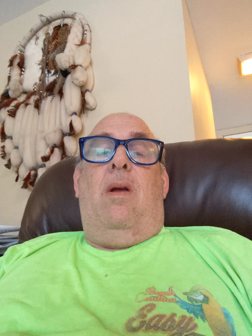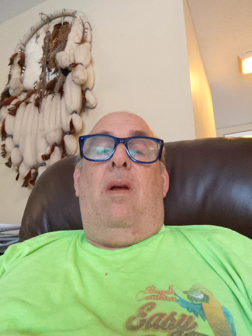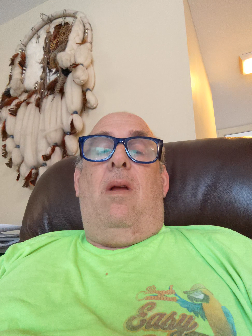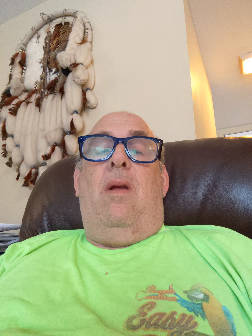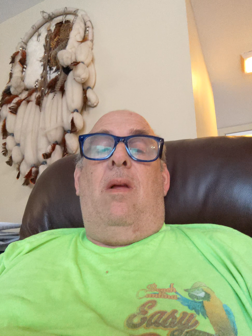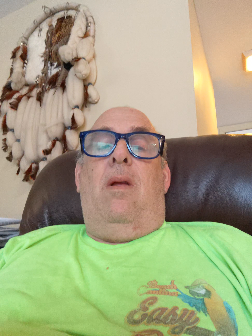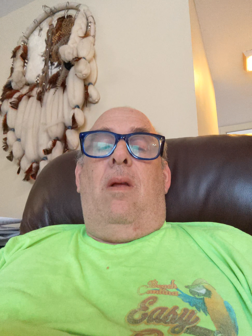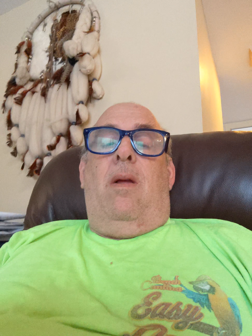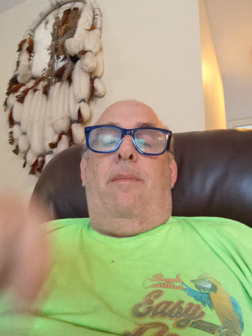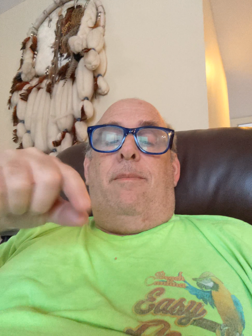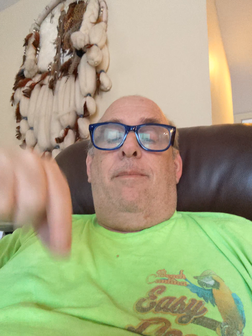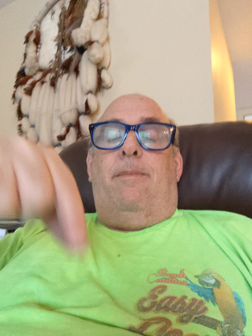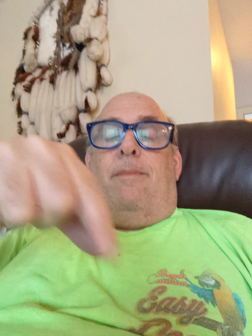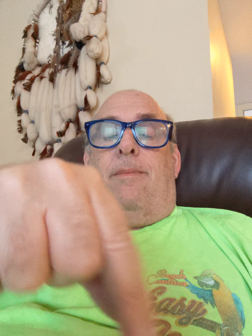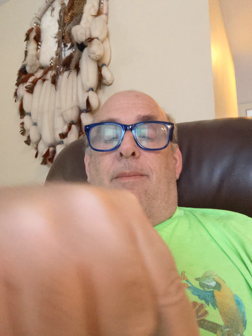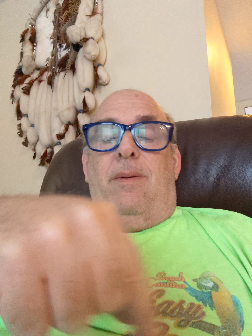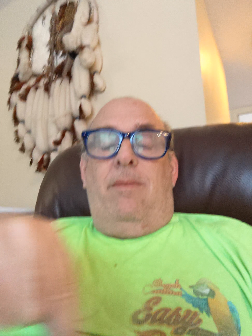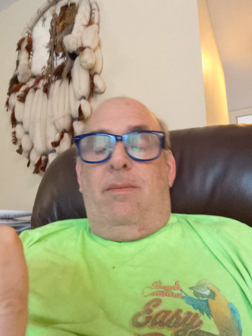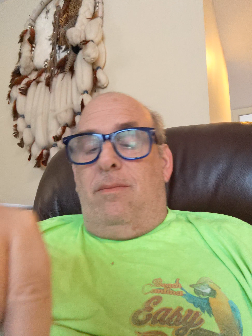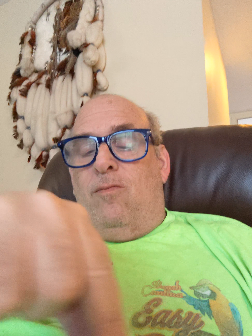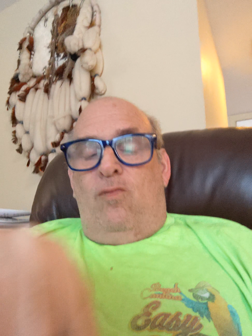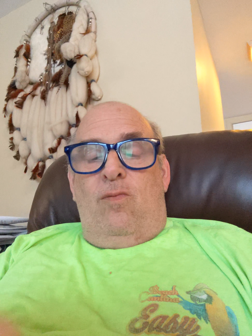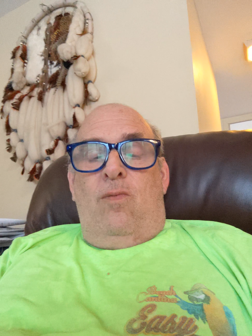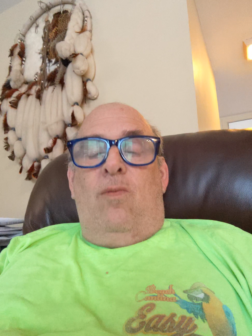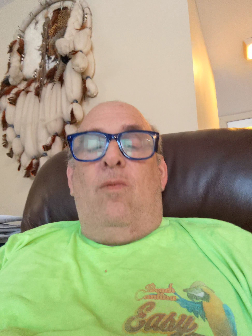puzzle